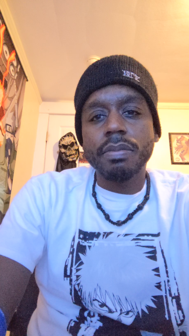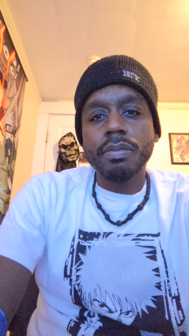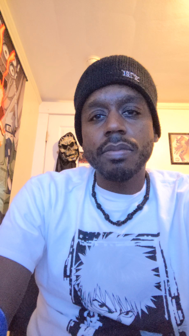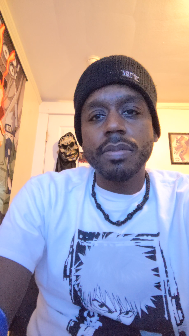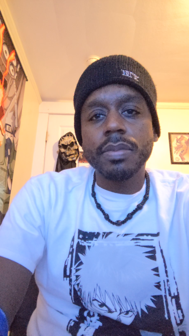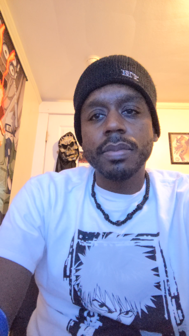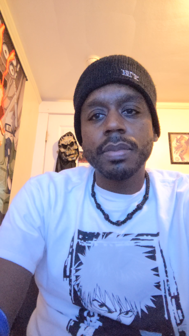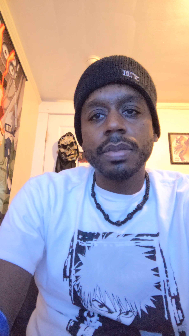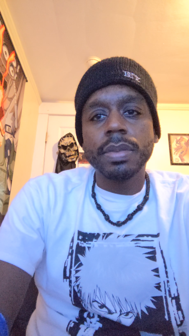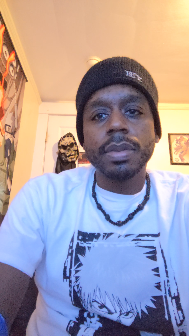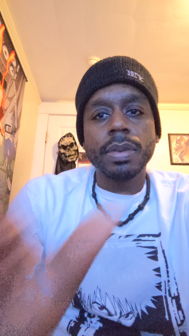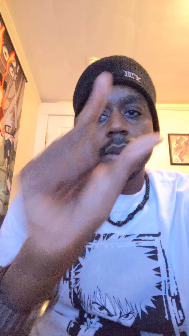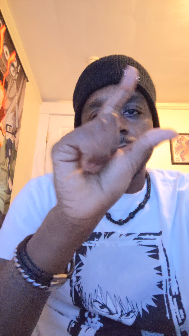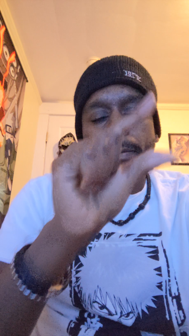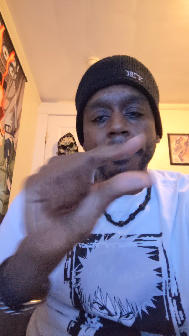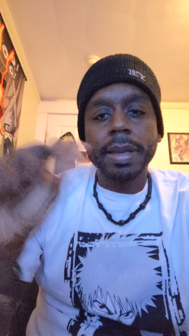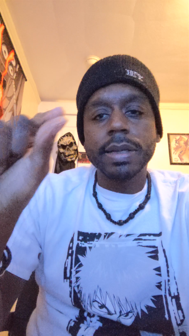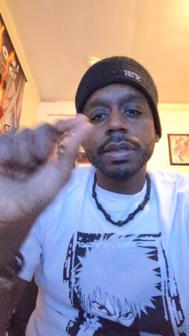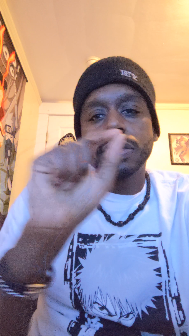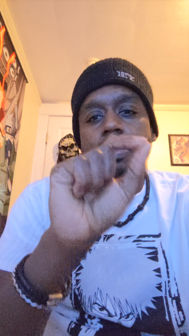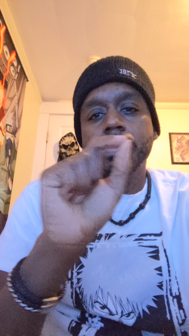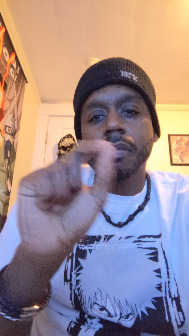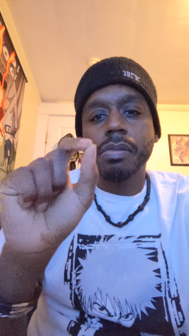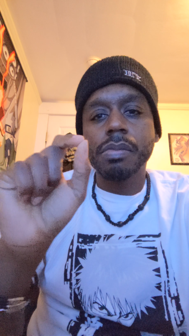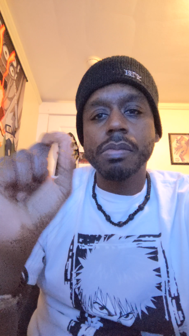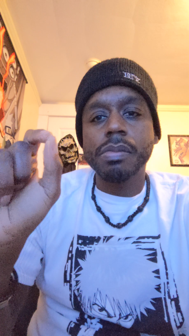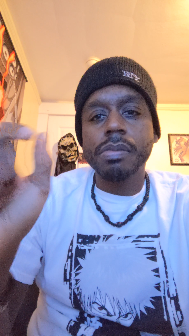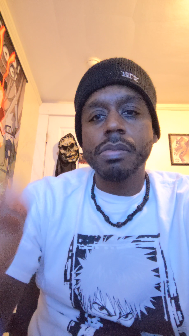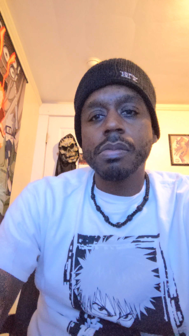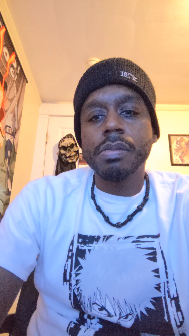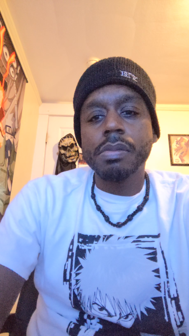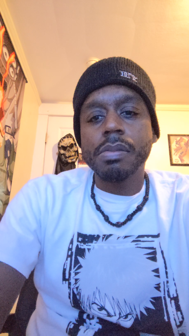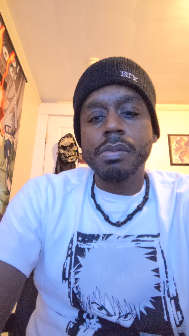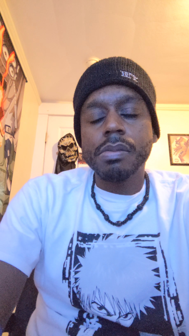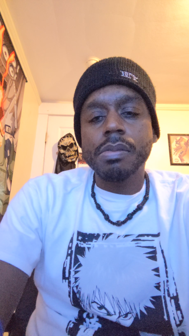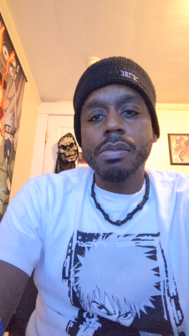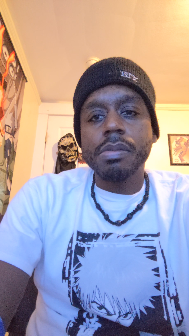peas